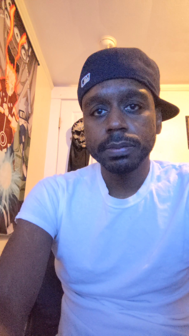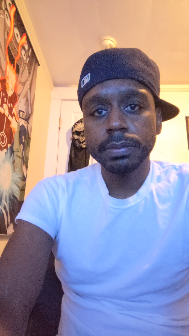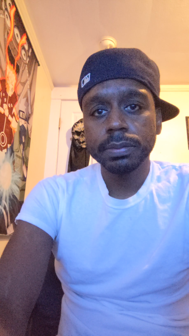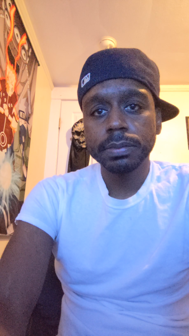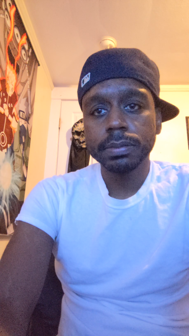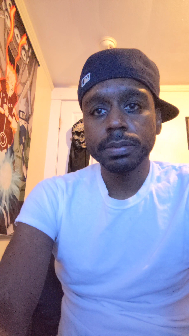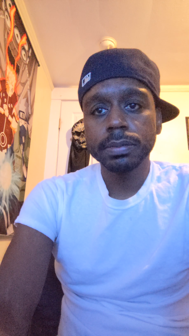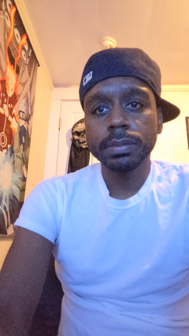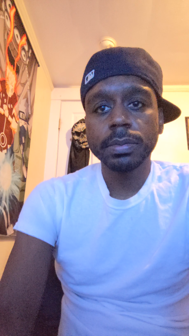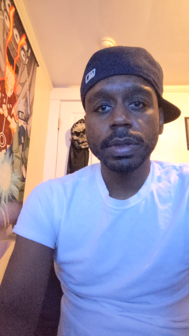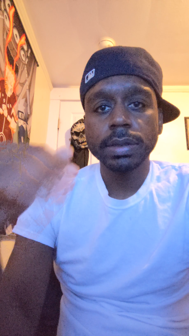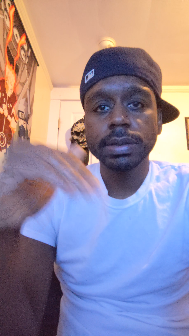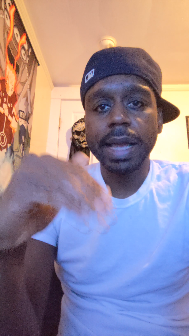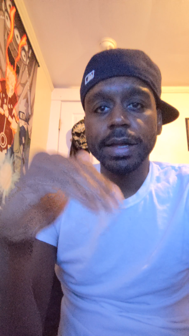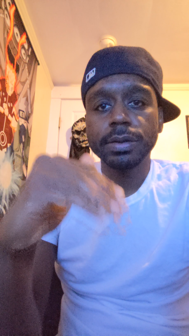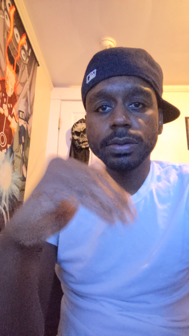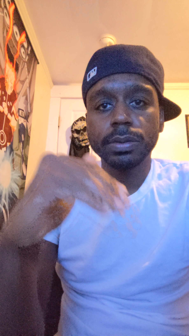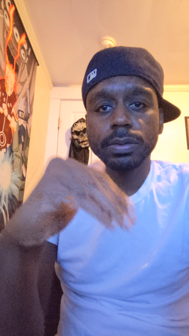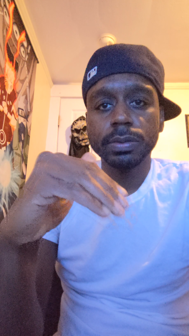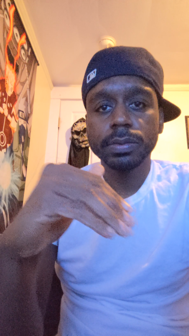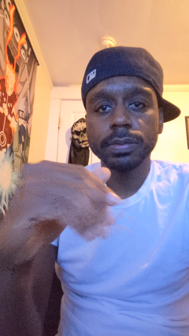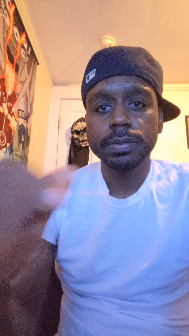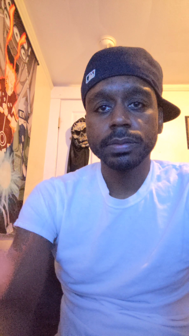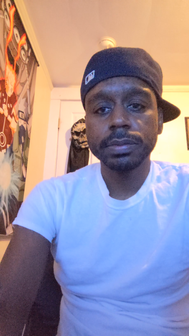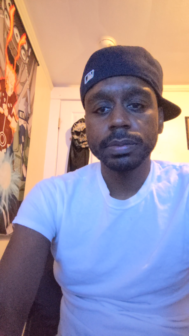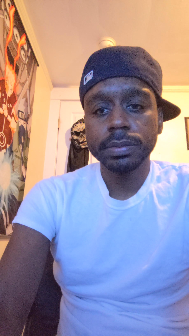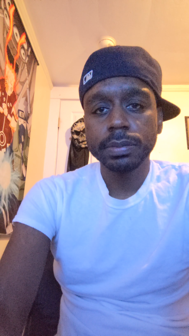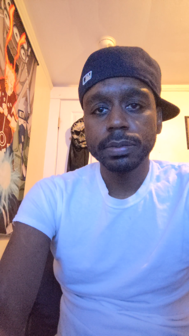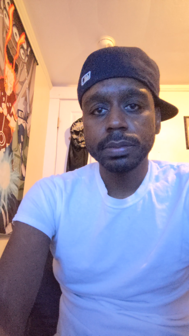doctor